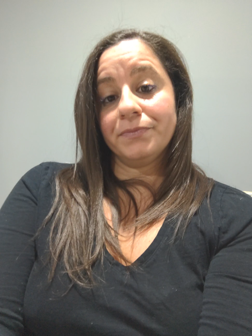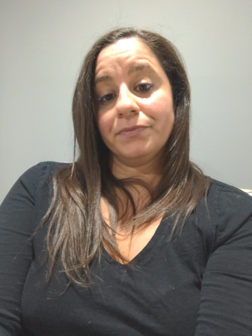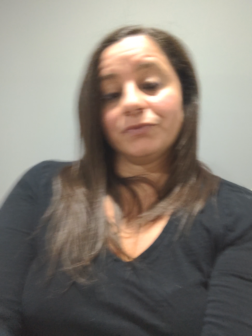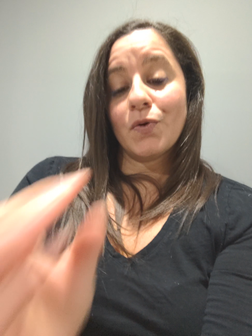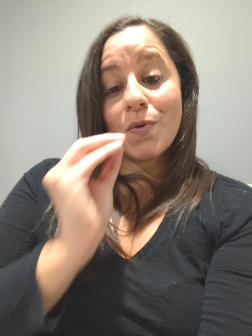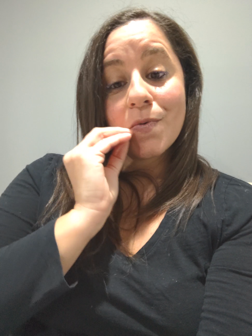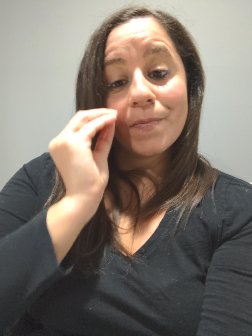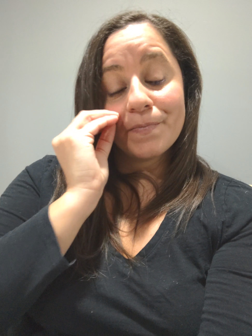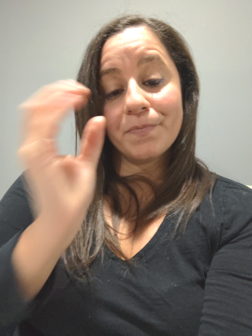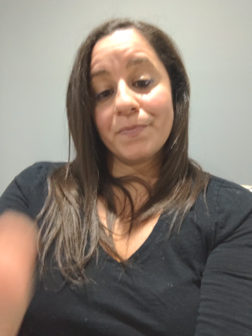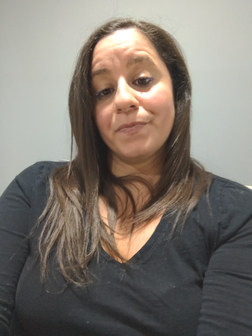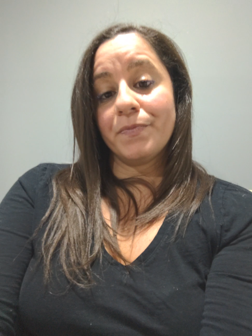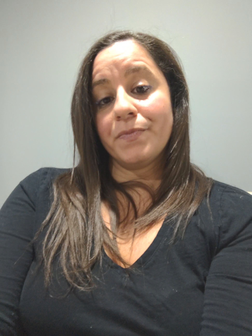home